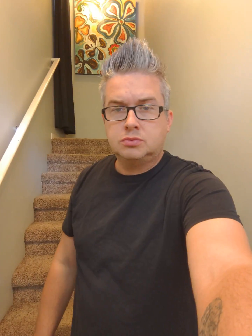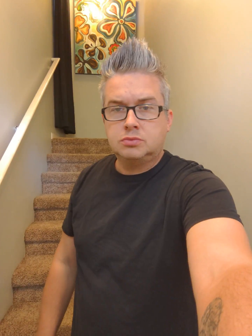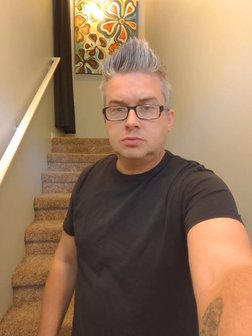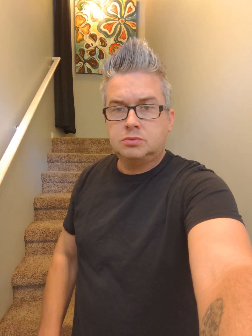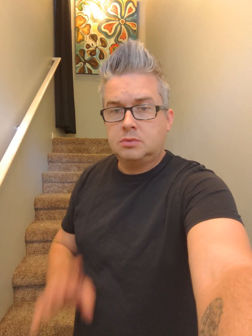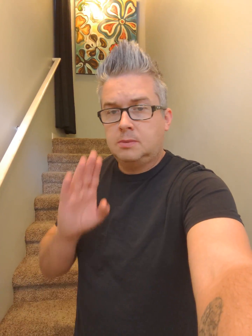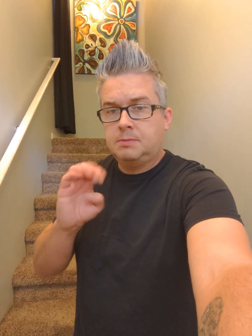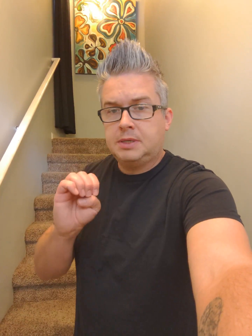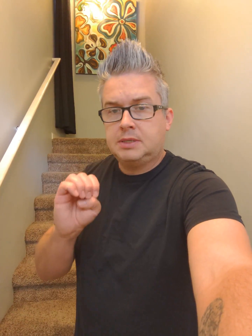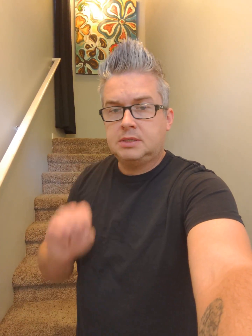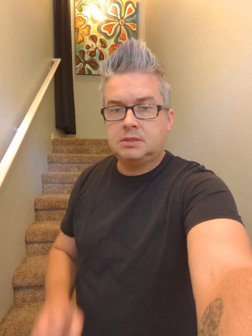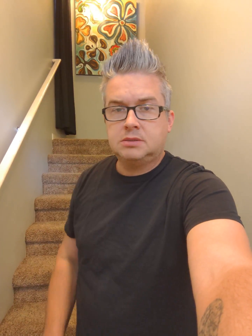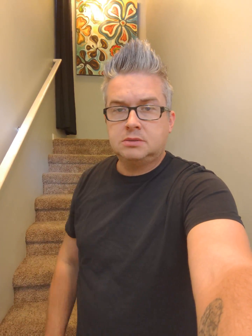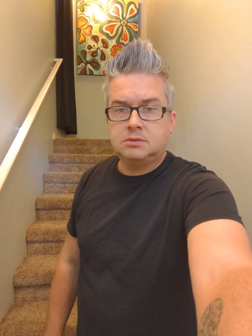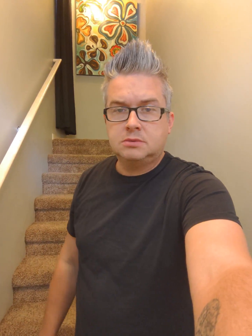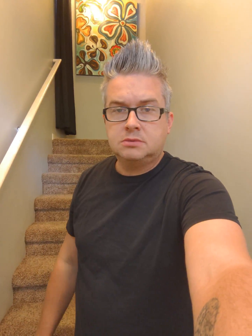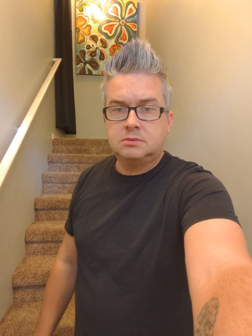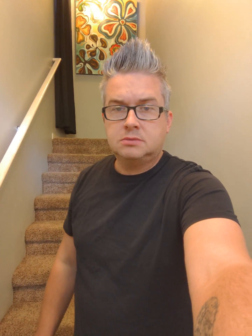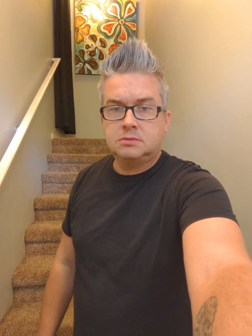be